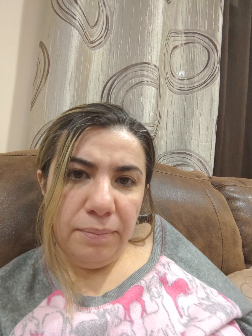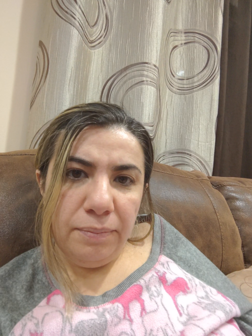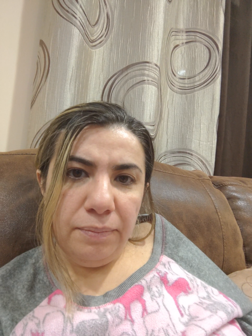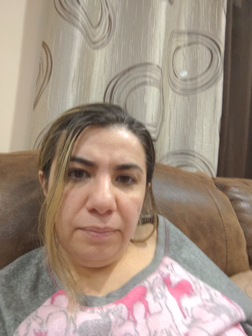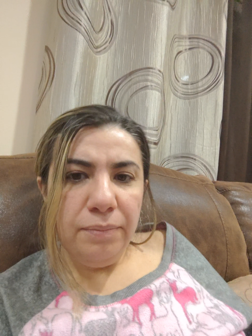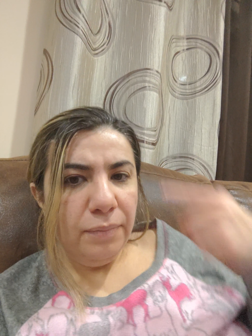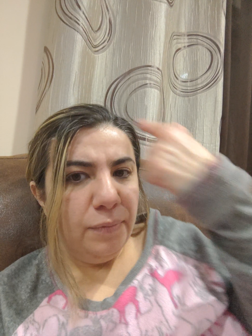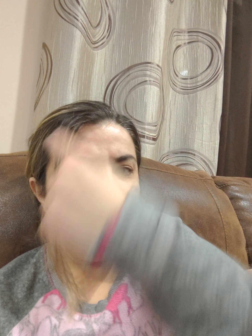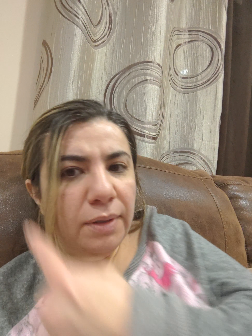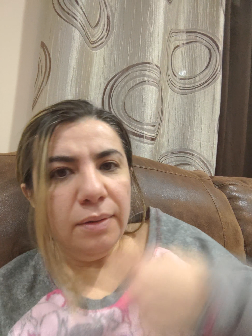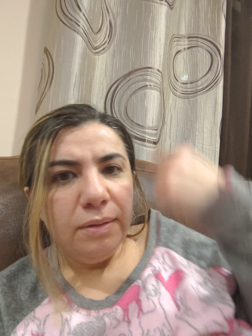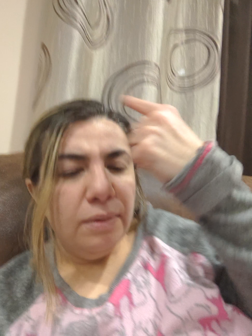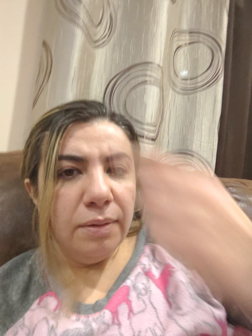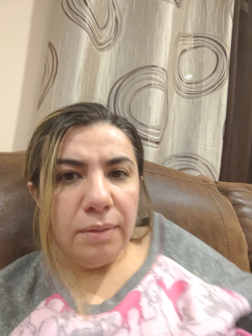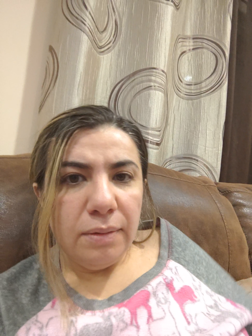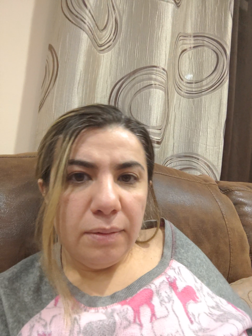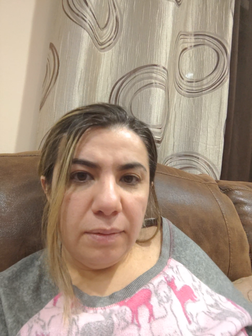face